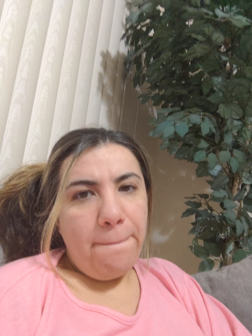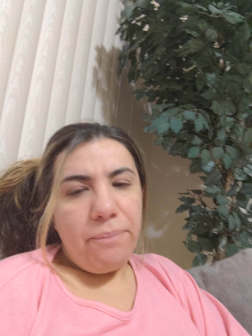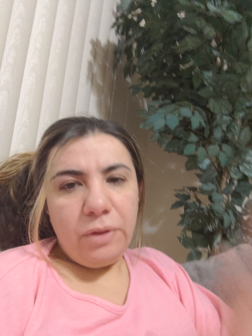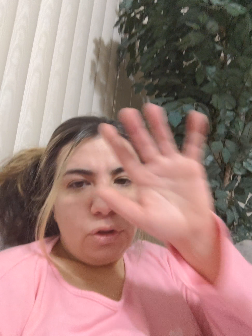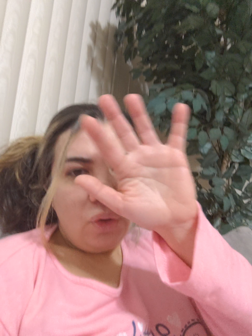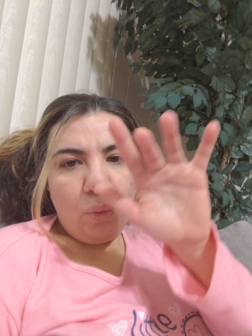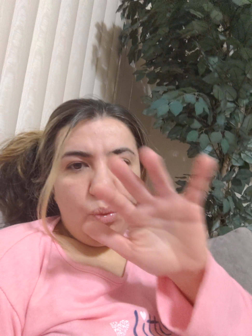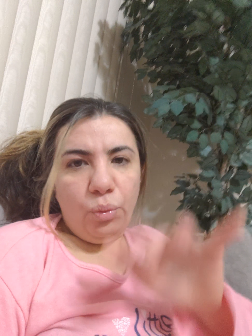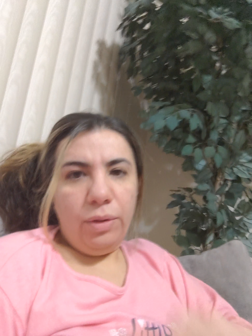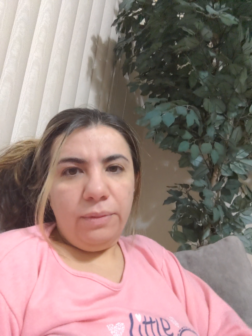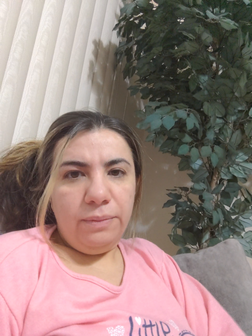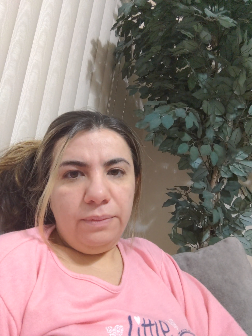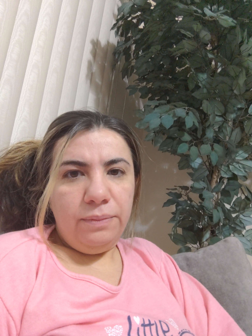snow